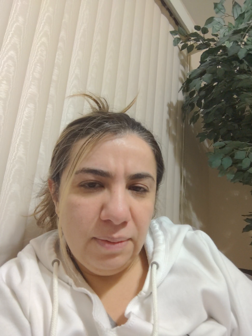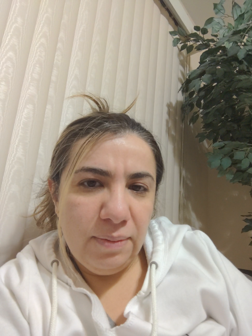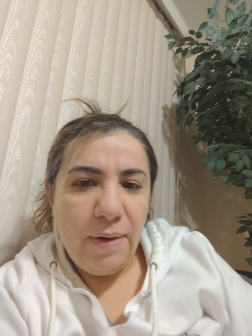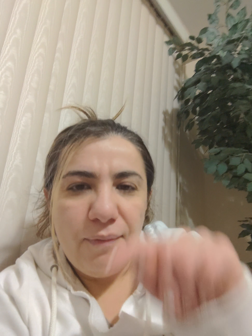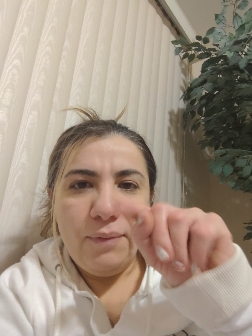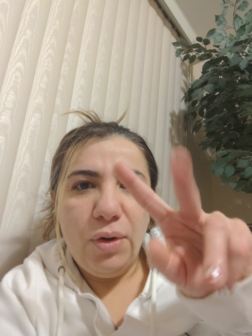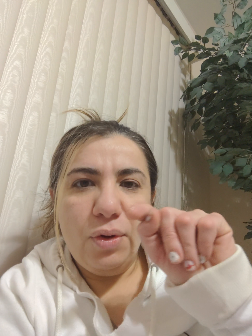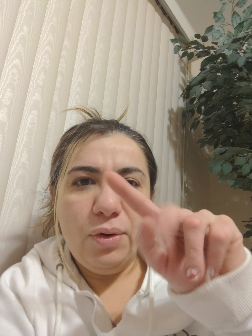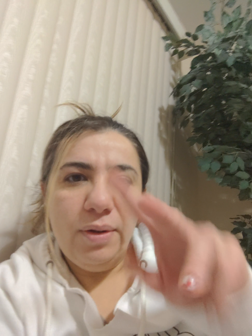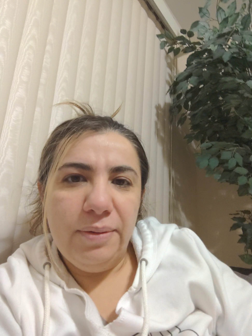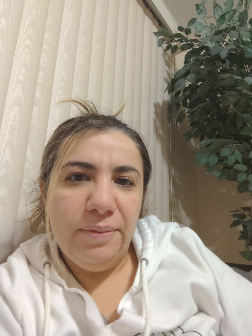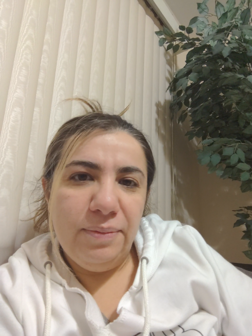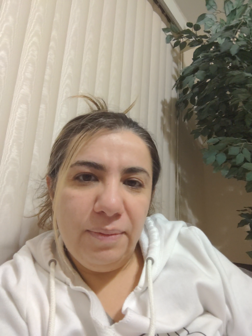TV